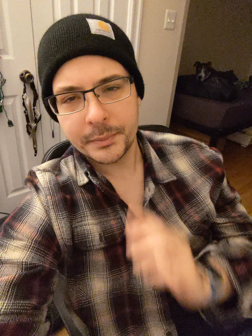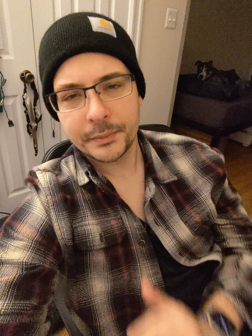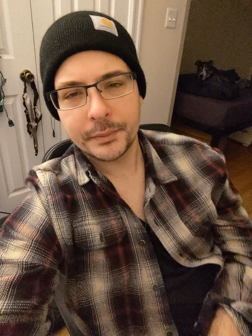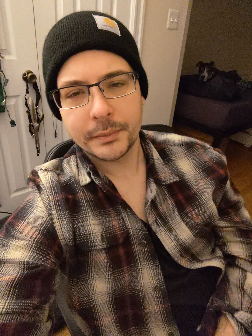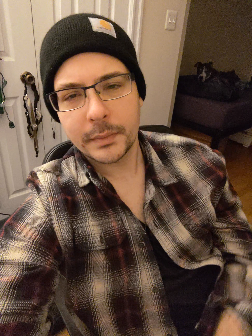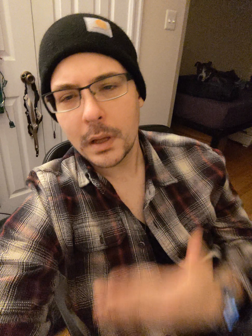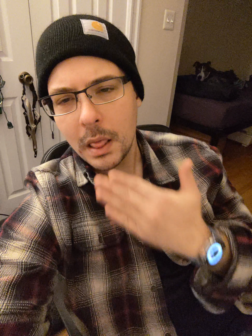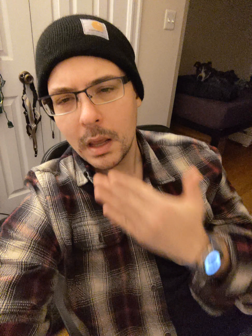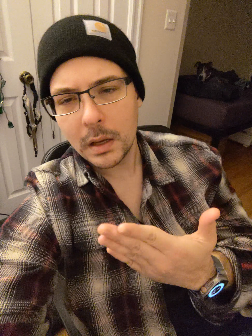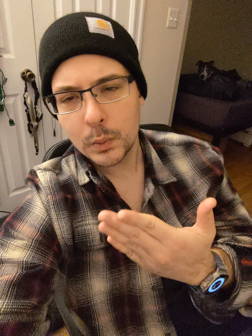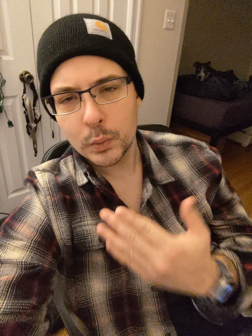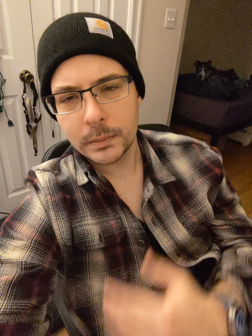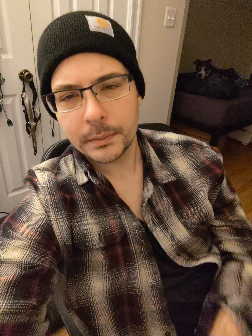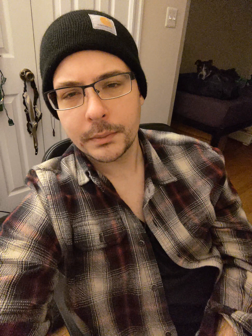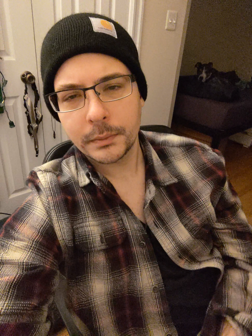thank you